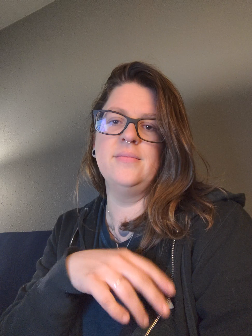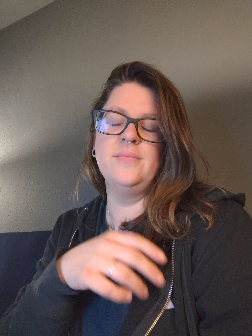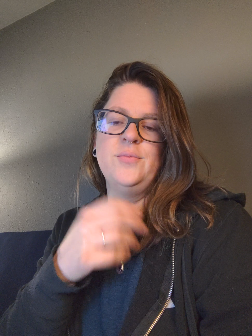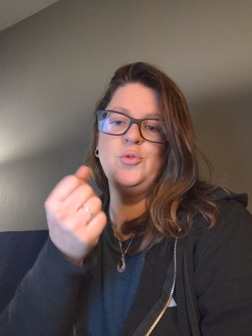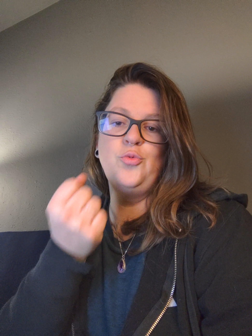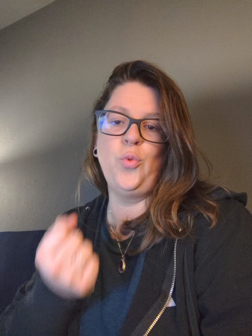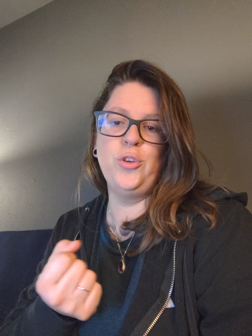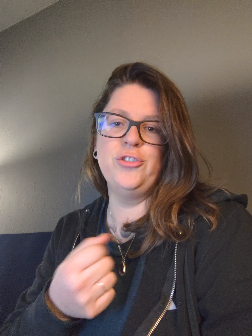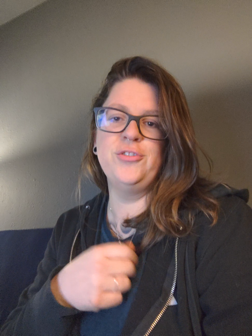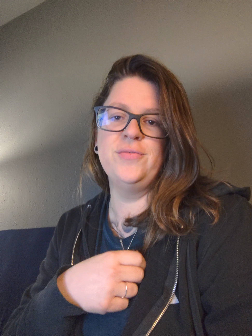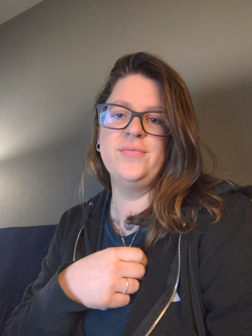drawer